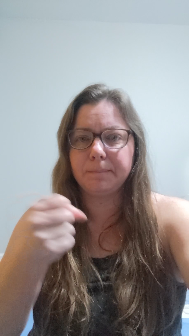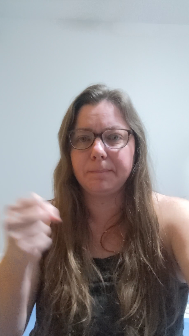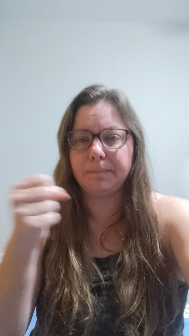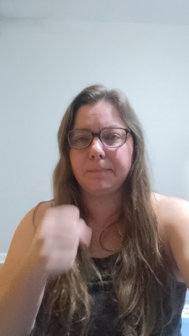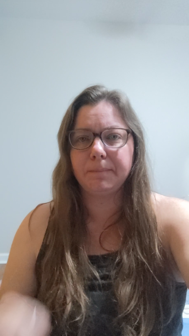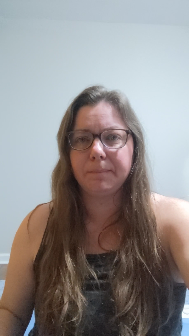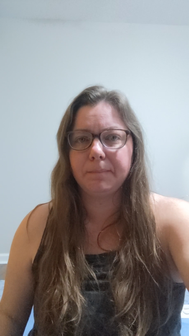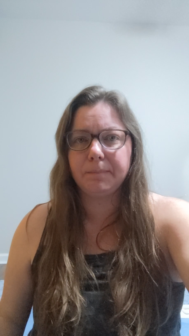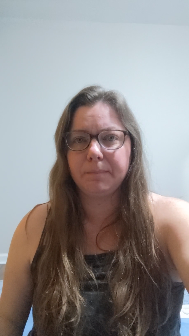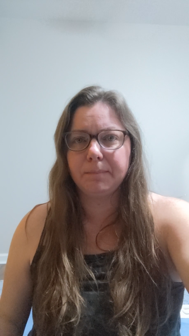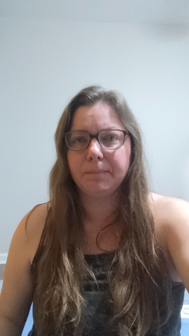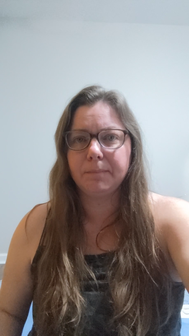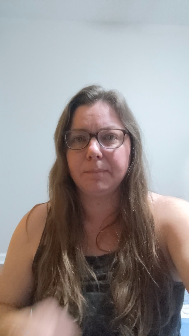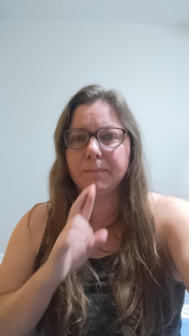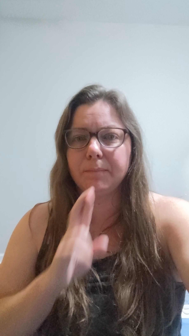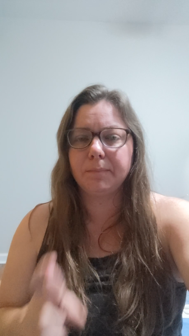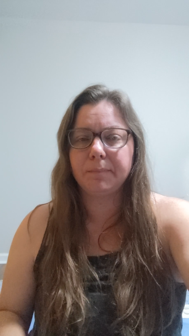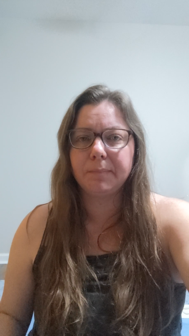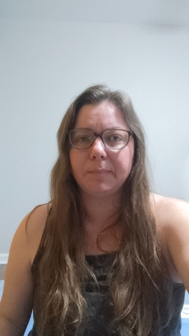are